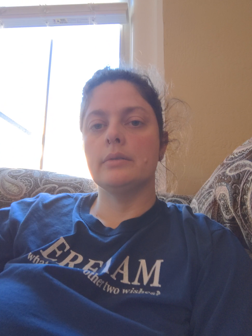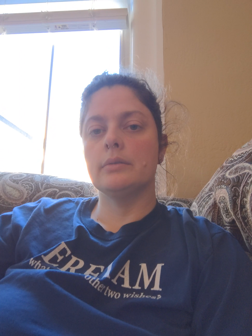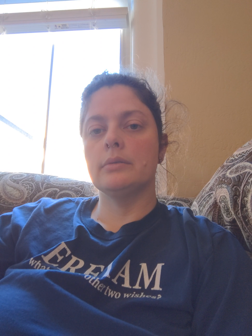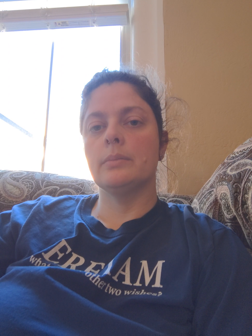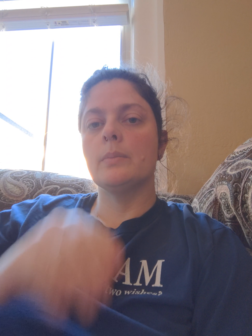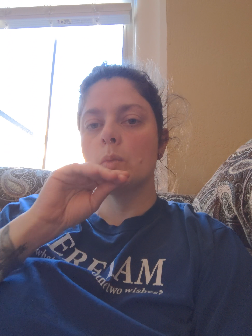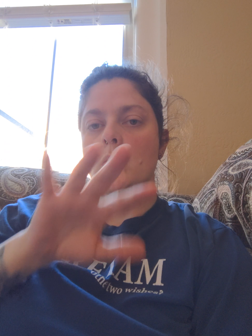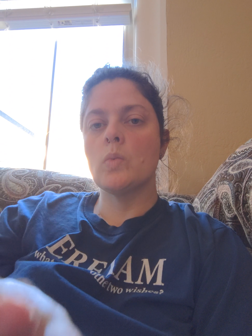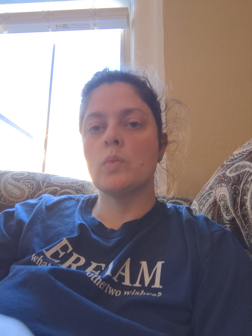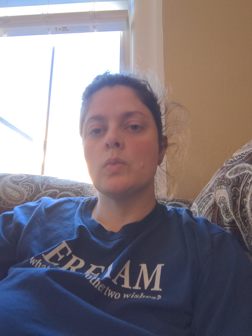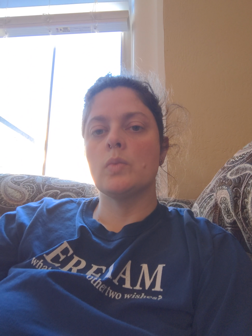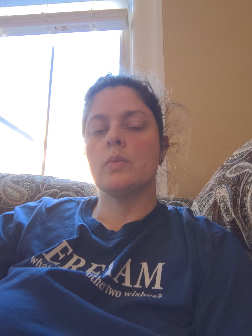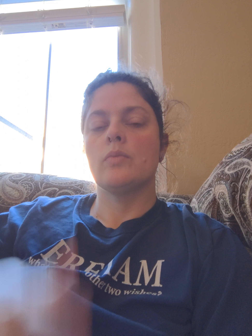blow